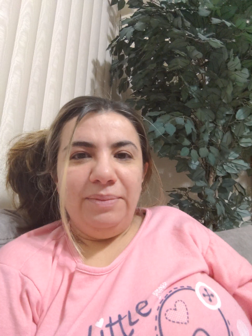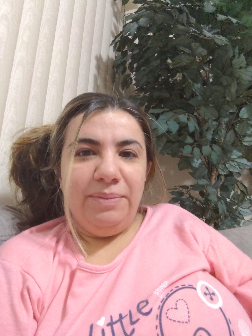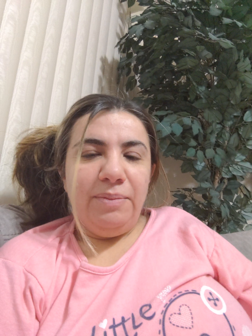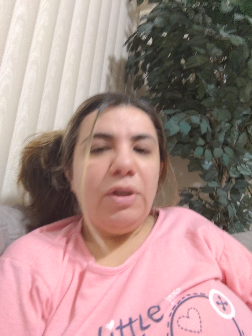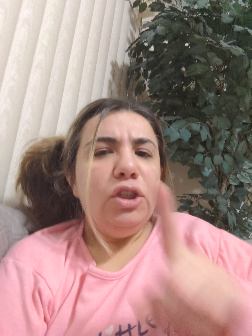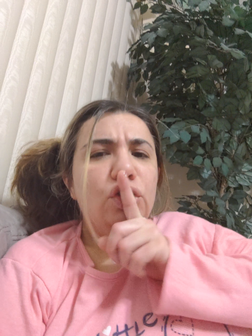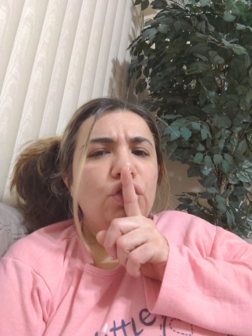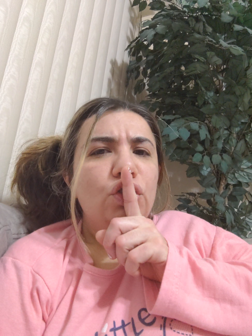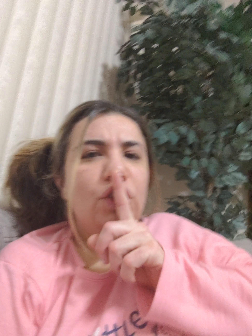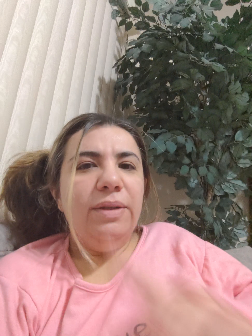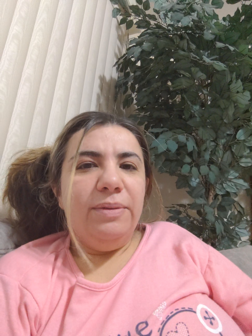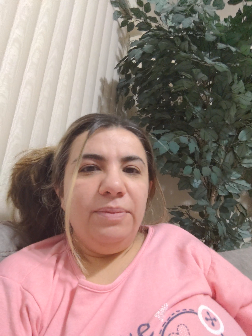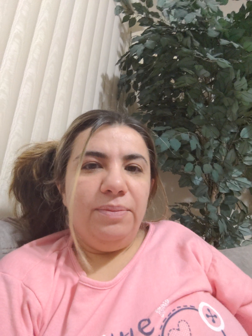shhh